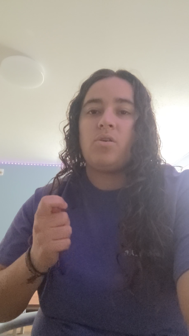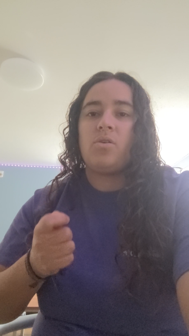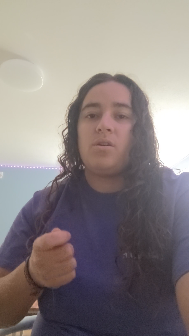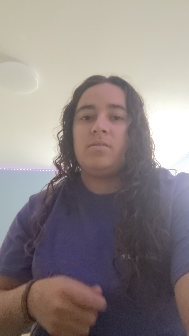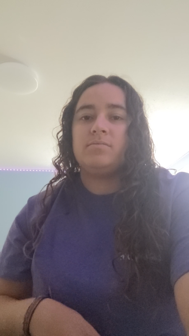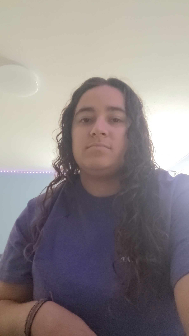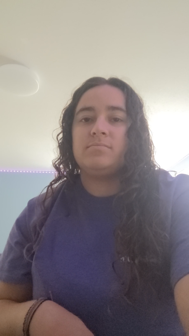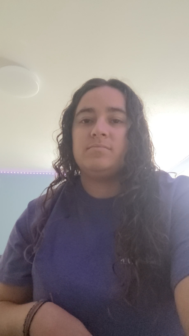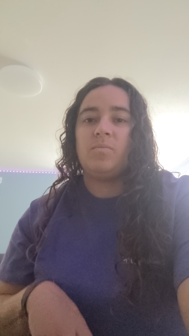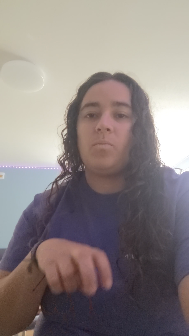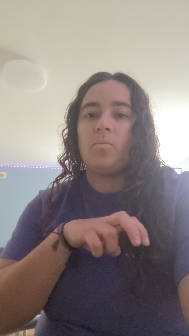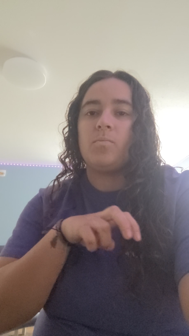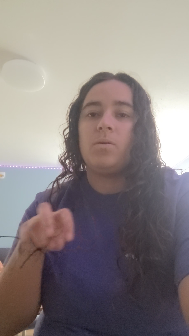porch